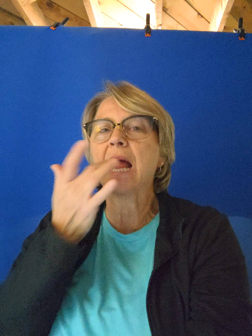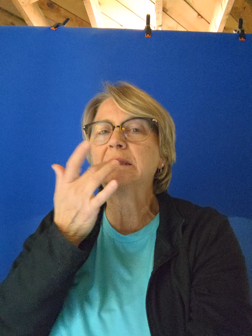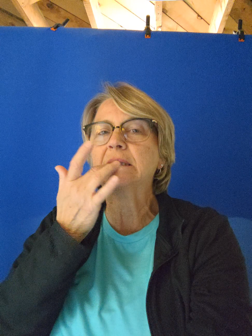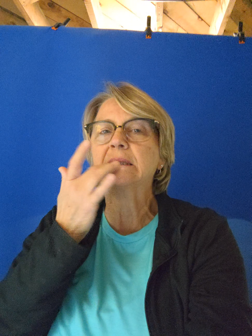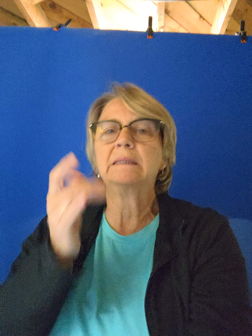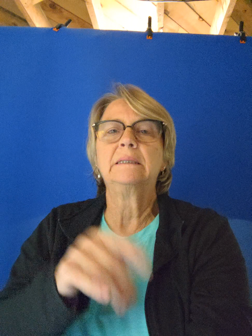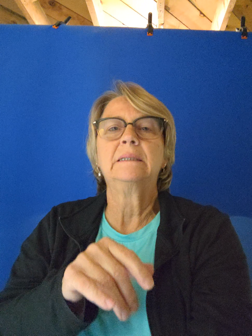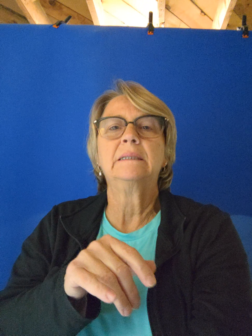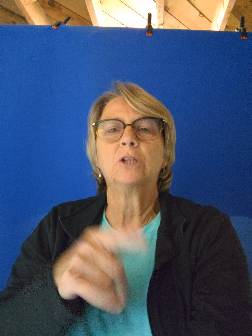taste